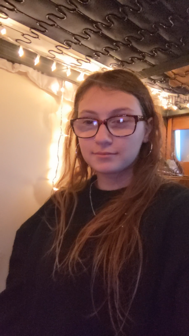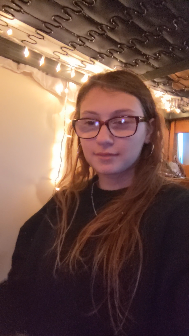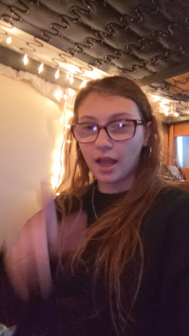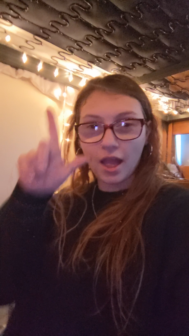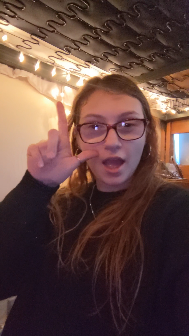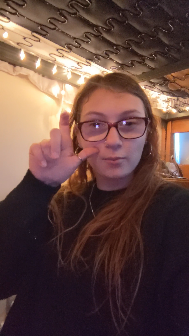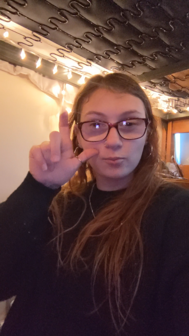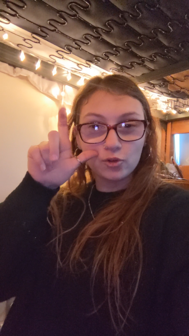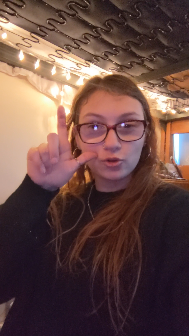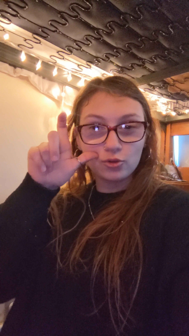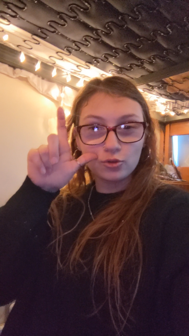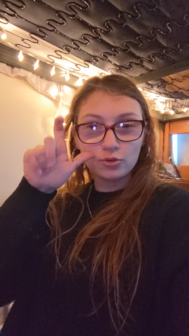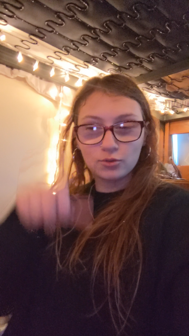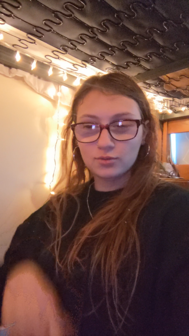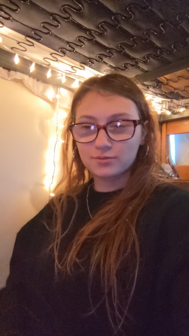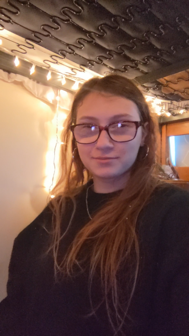camera